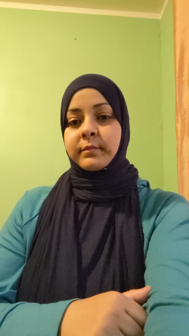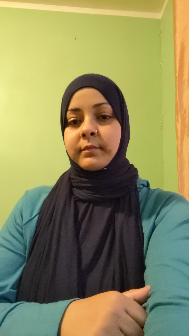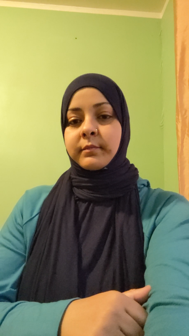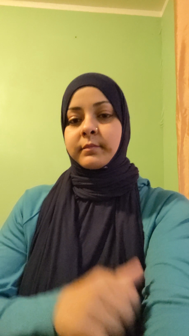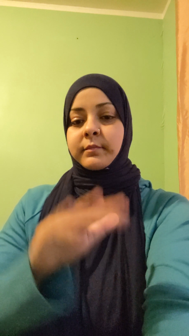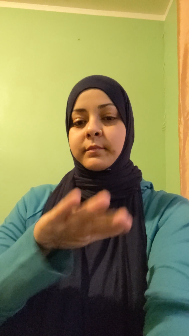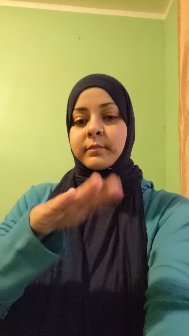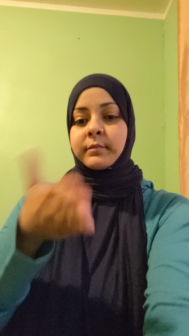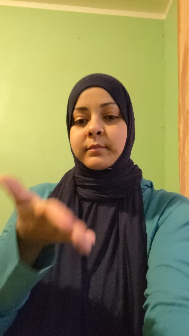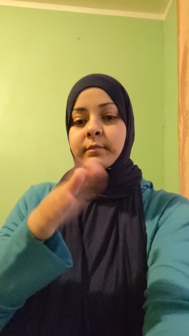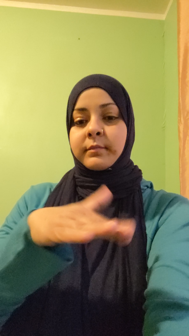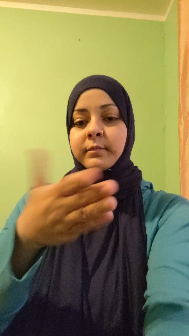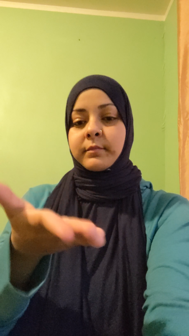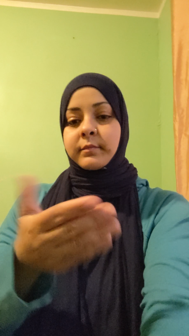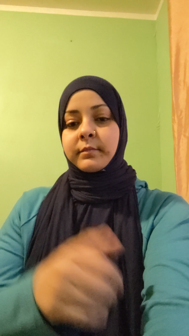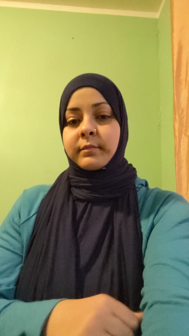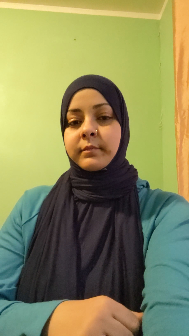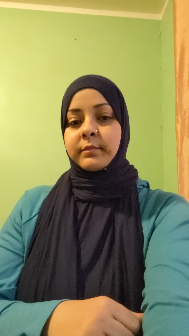kitchen